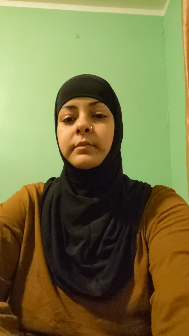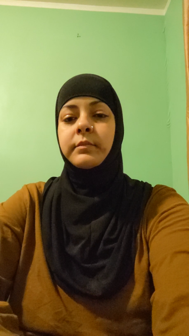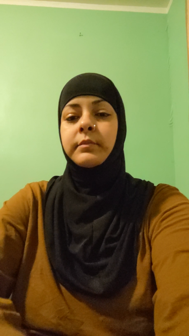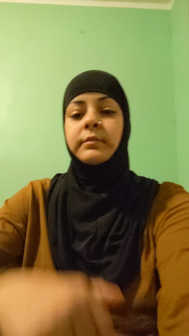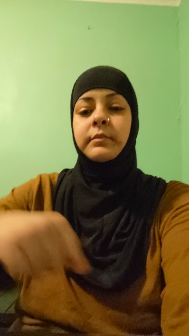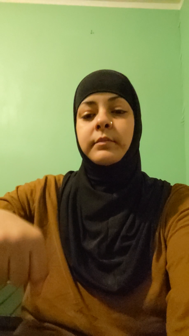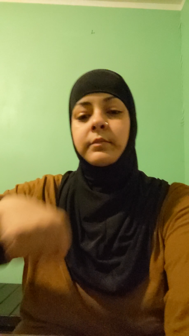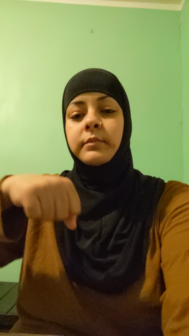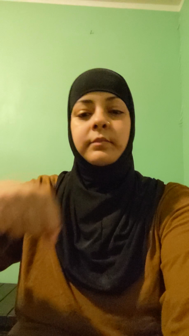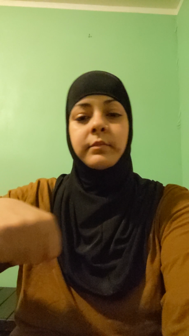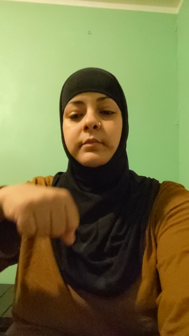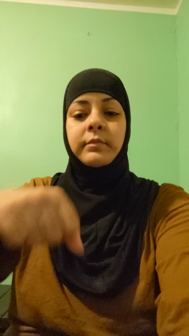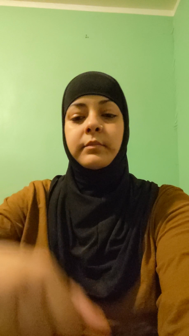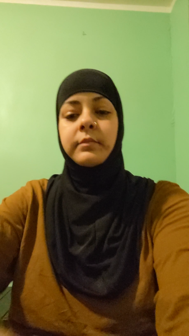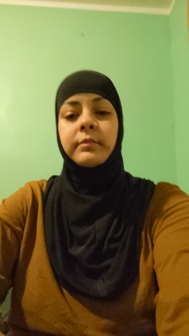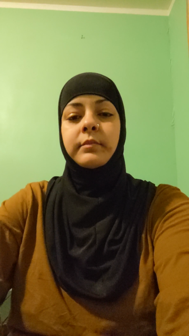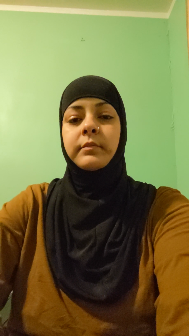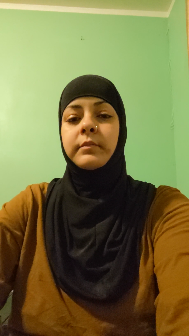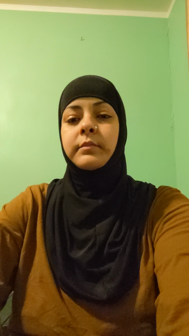bicycle